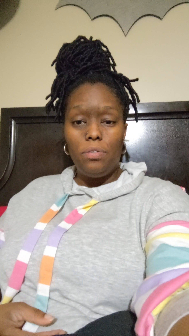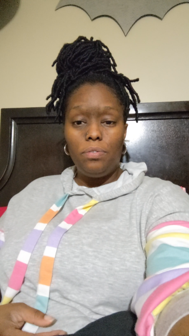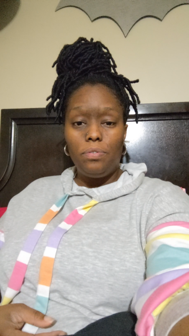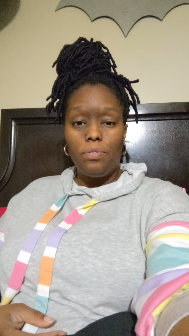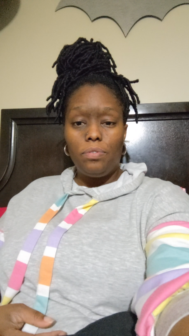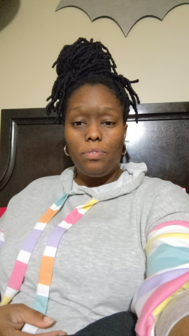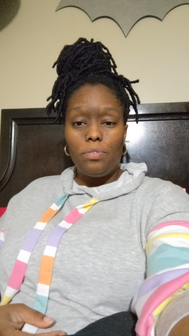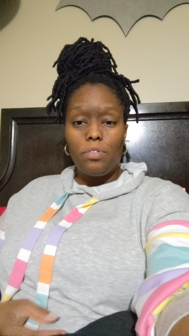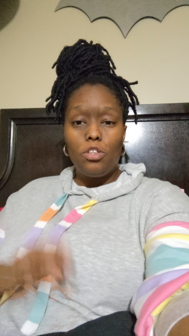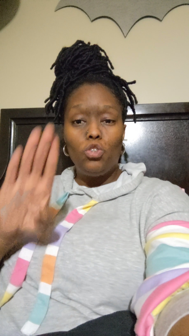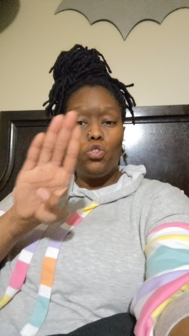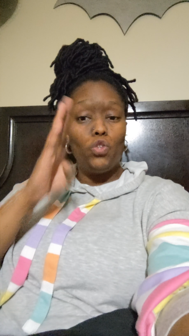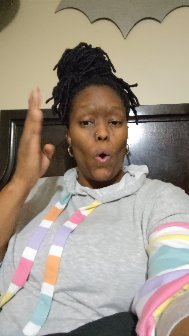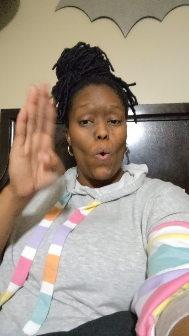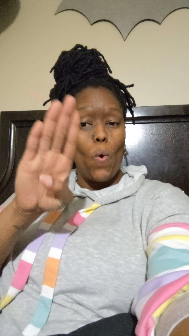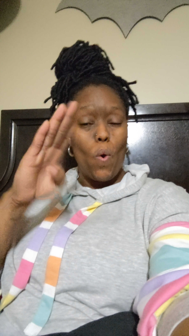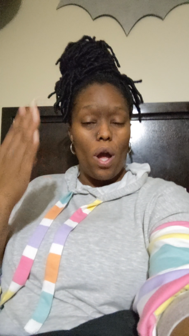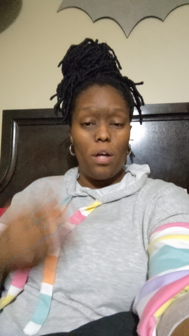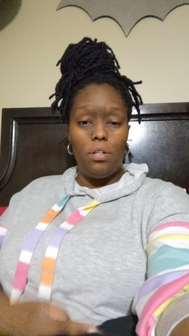door